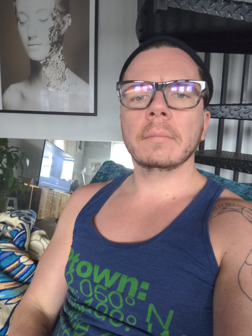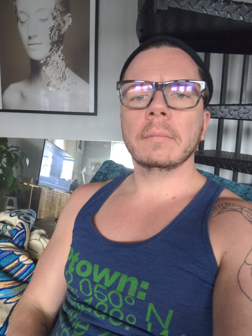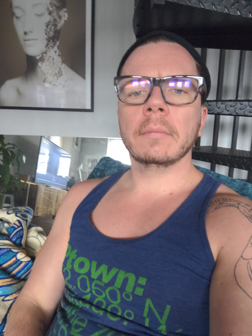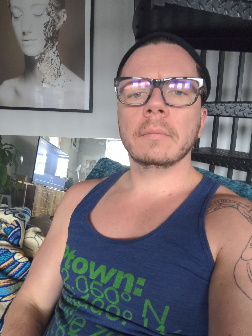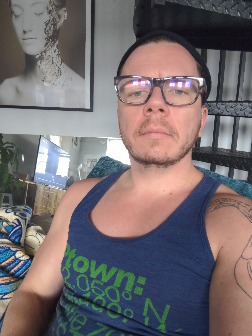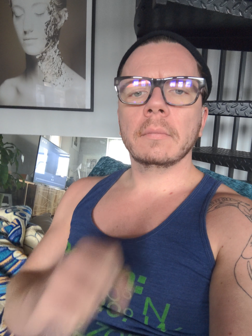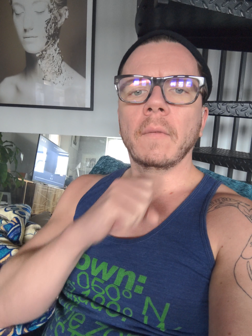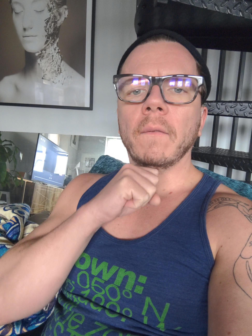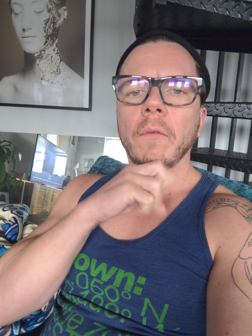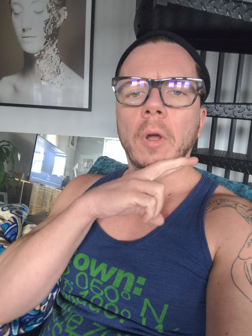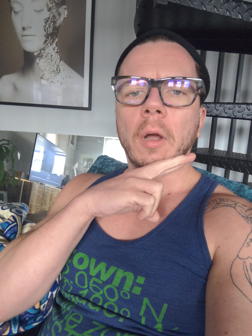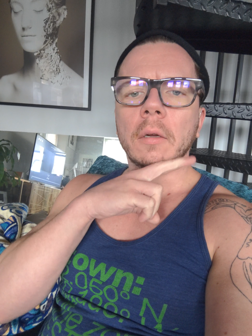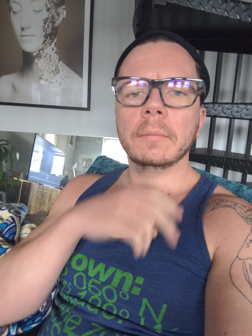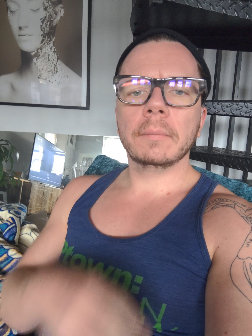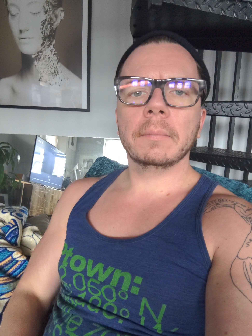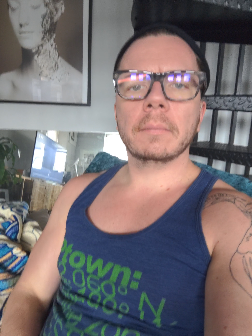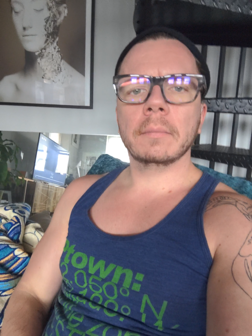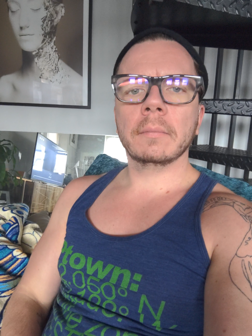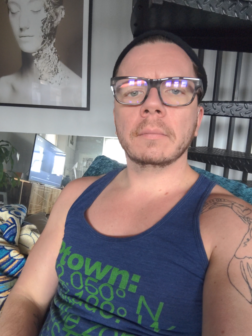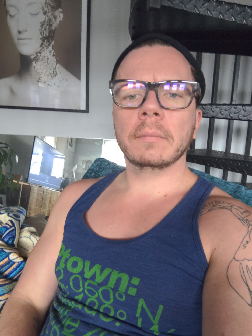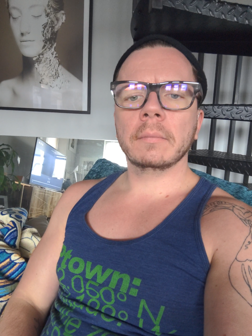frog